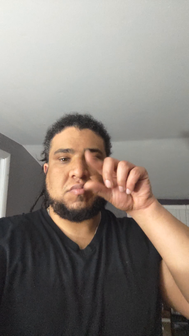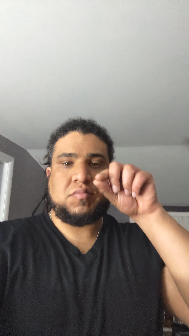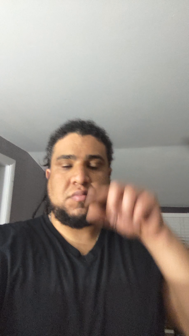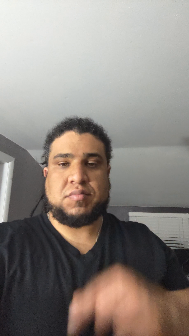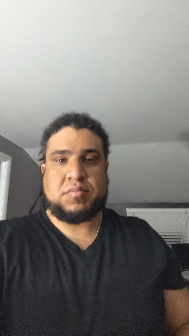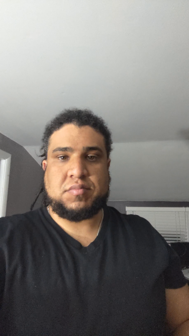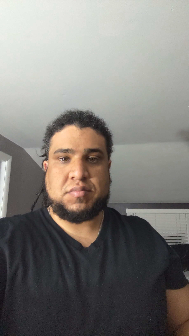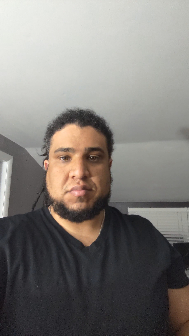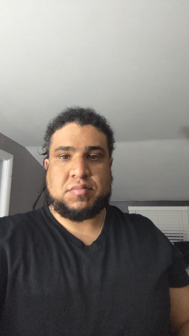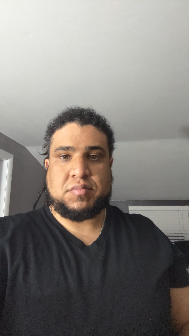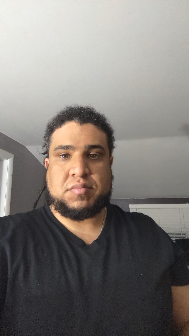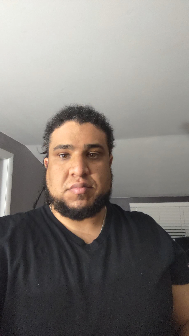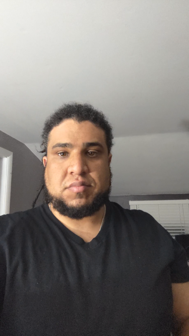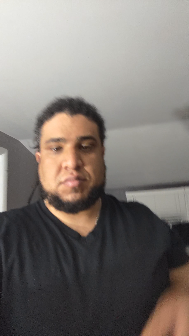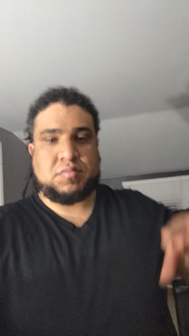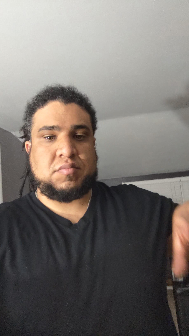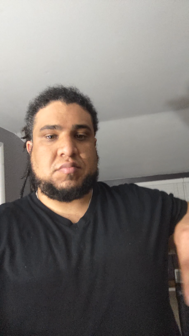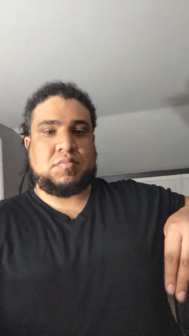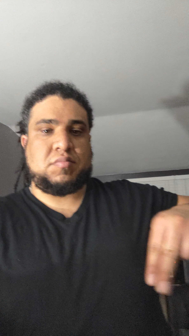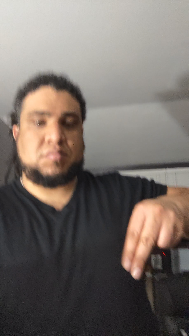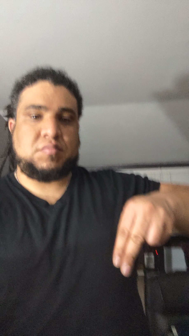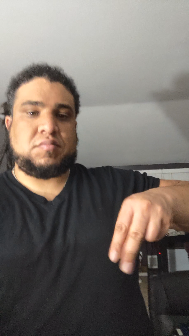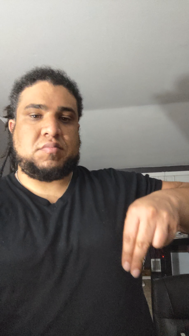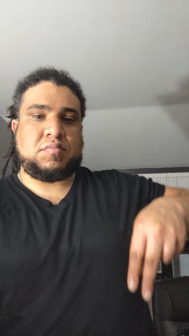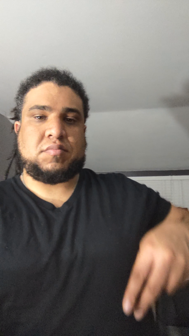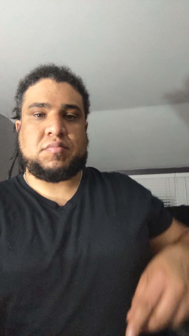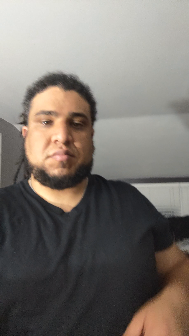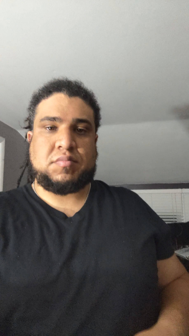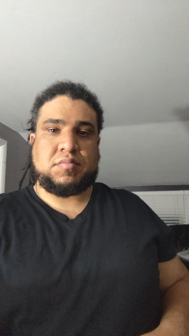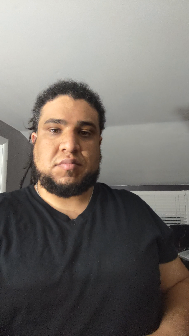diaper